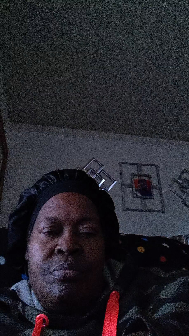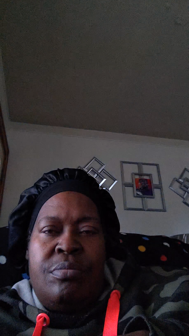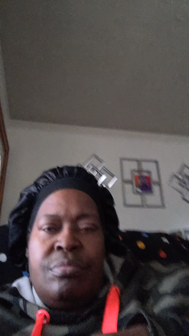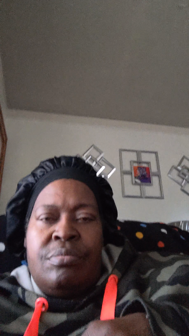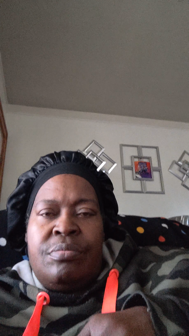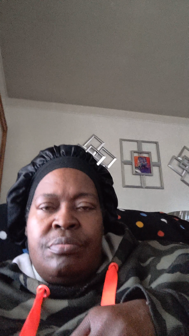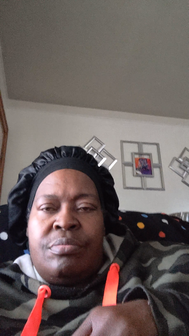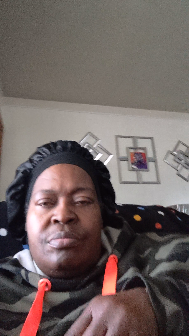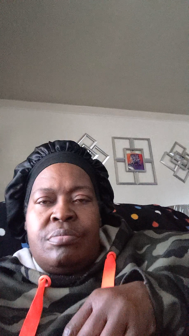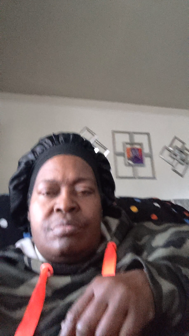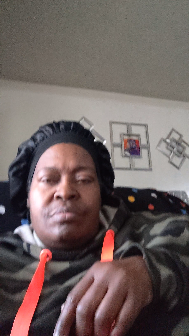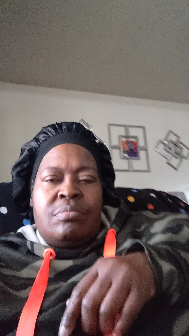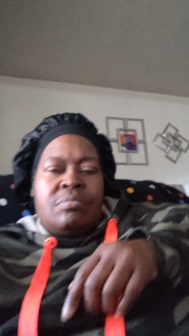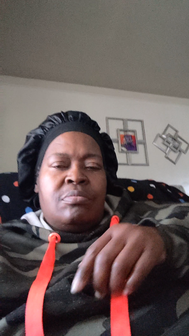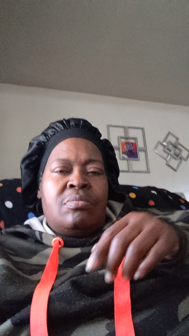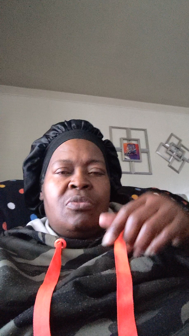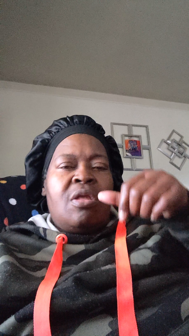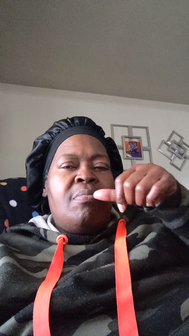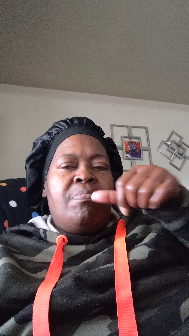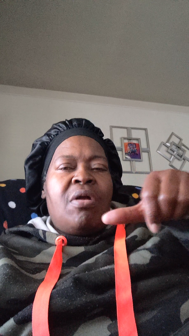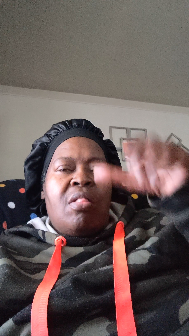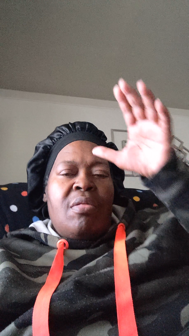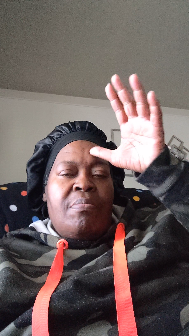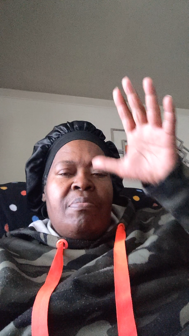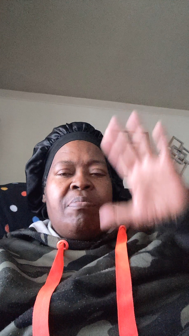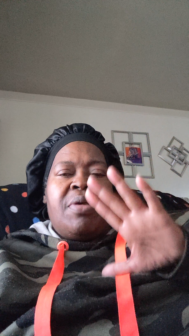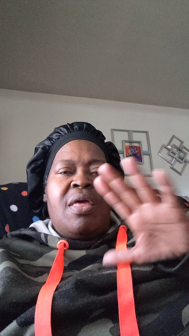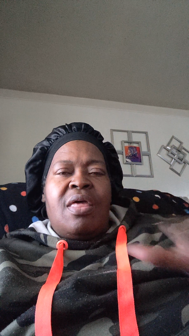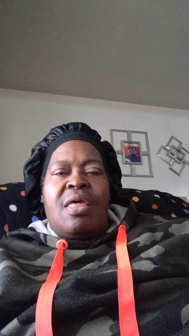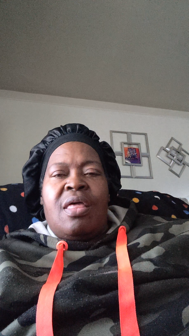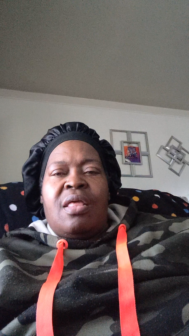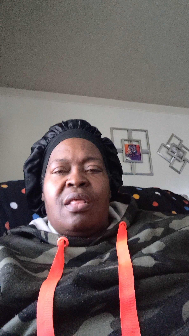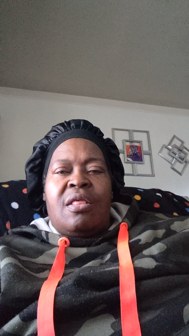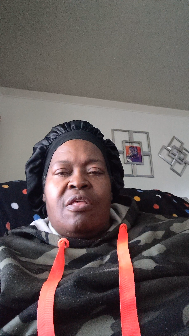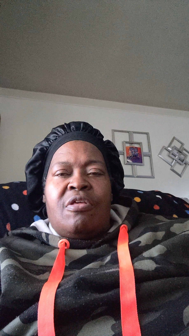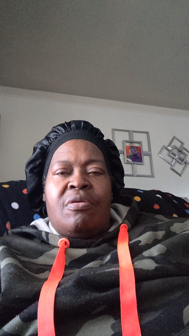mailman